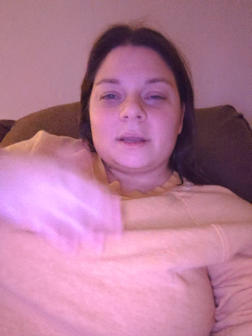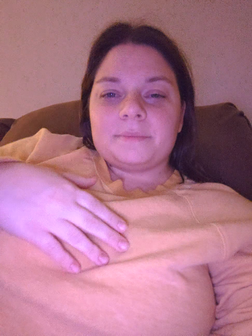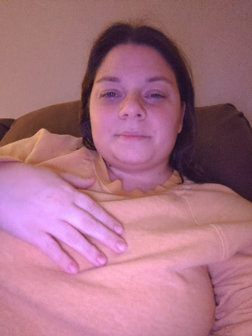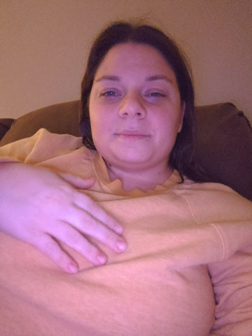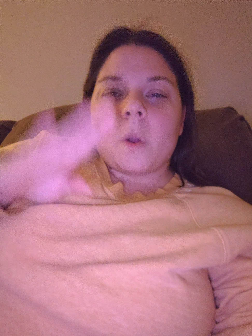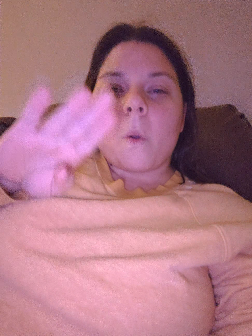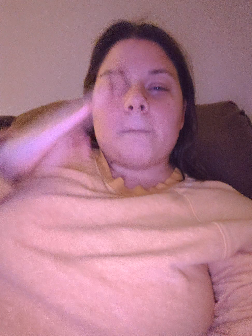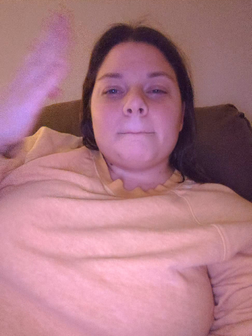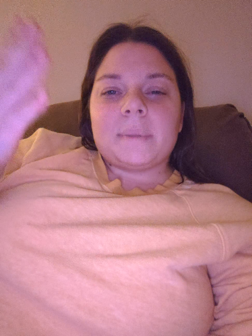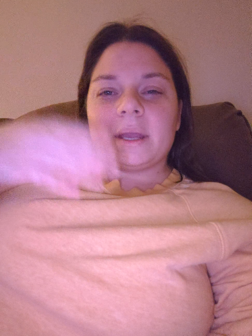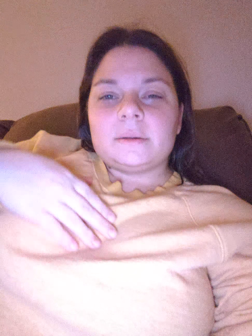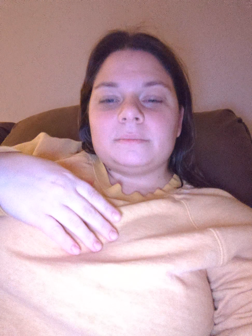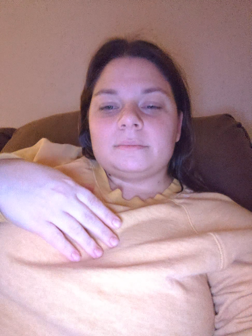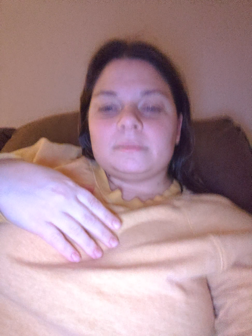open